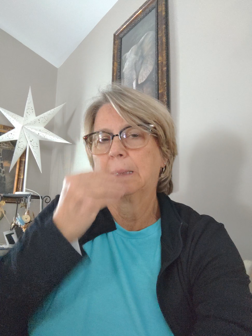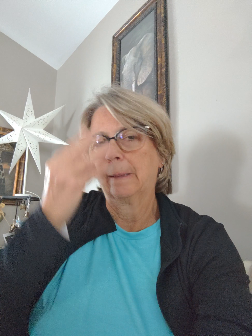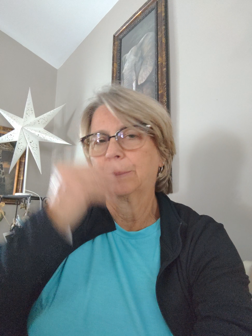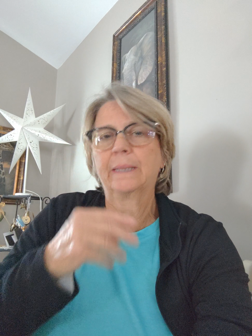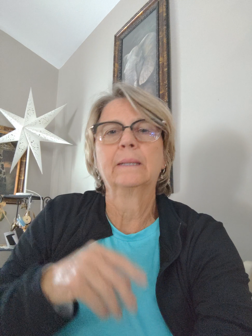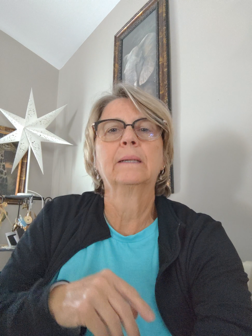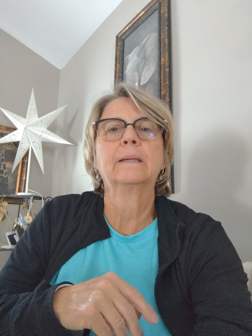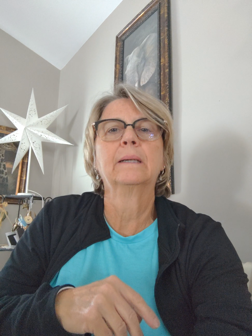sleepy